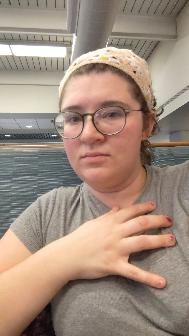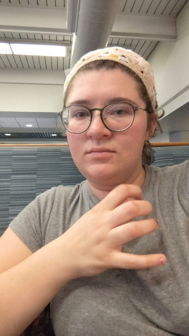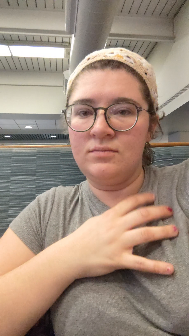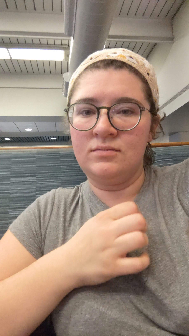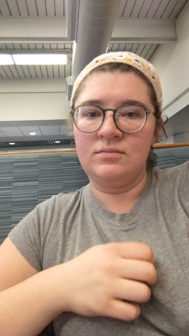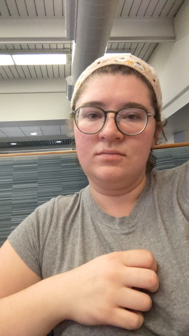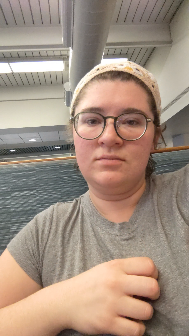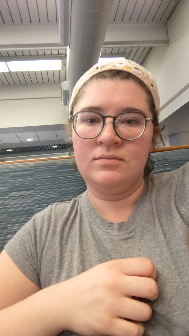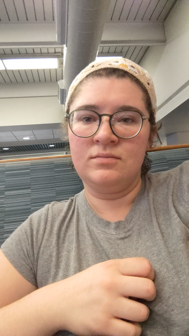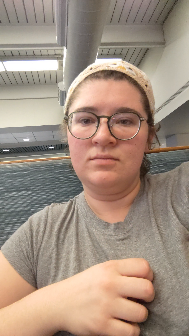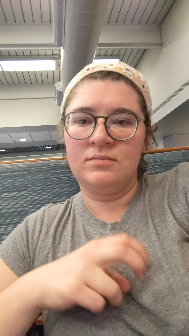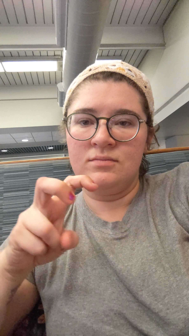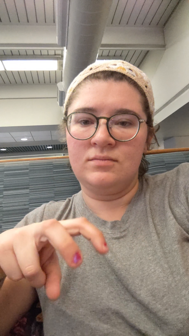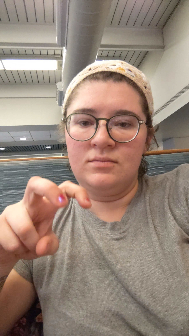potato